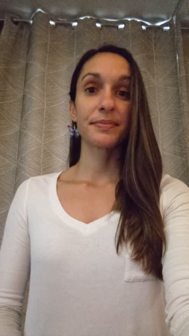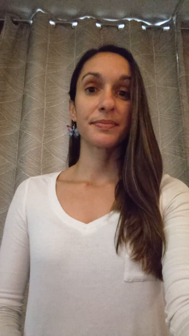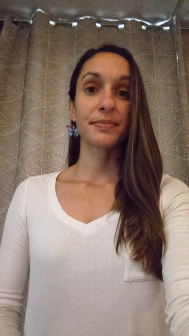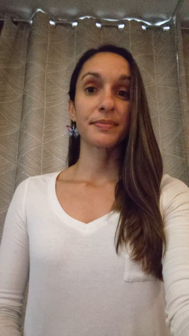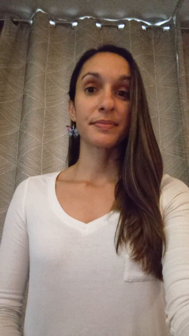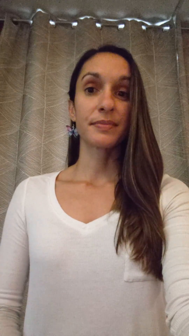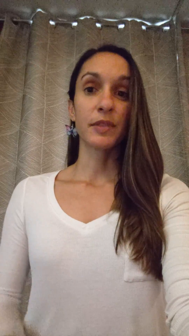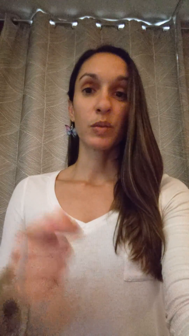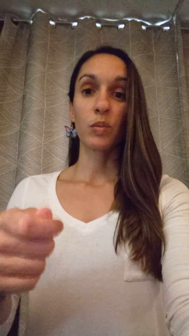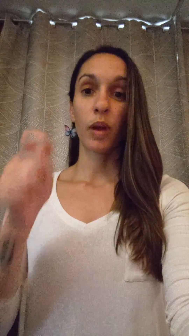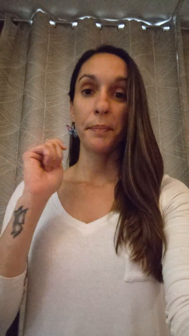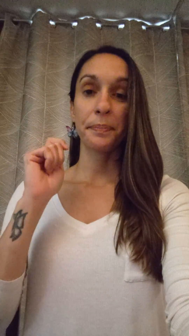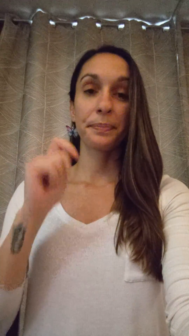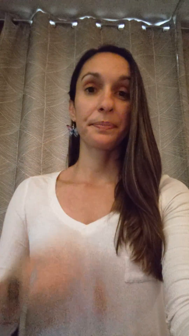rip